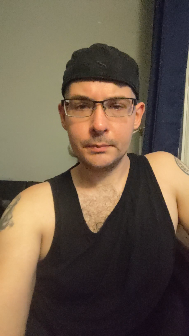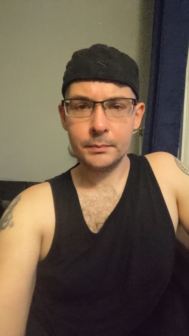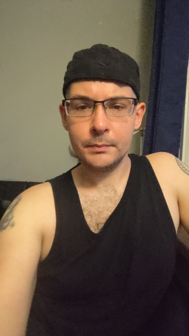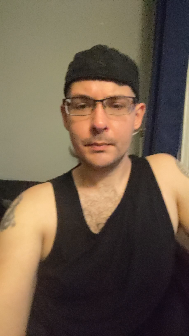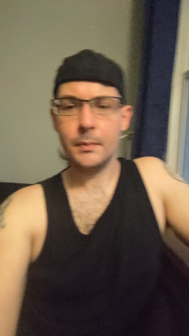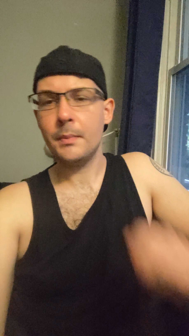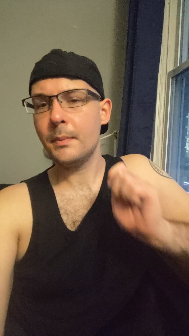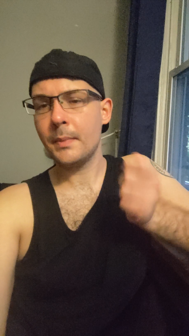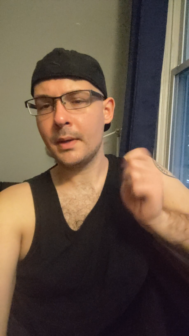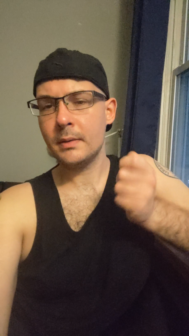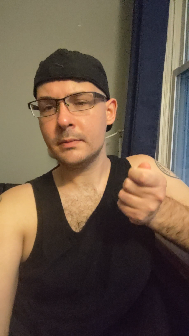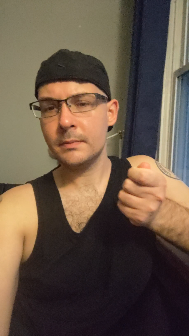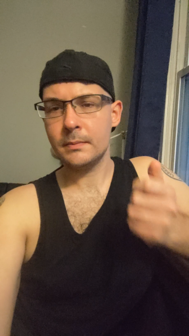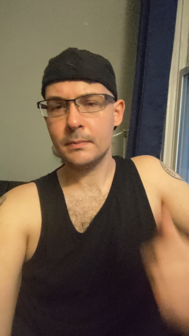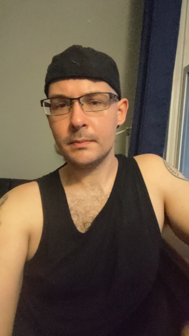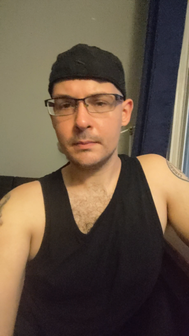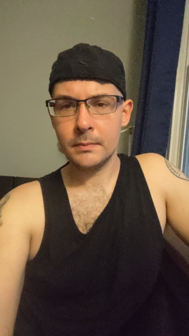bat